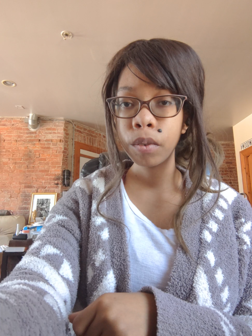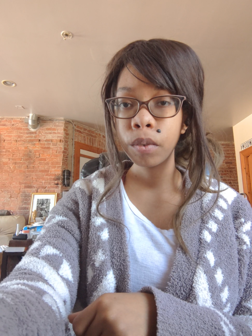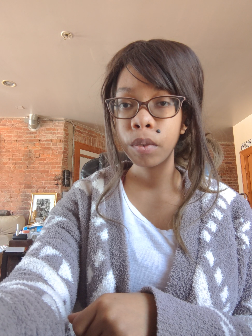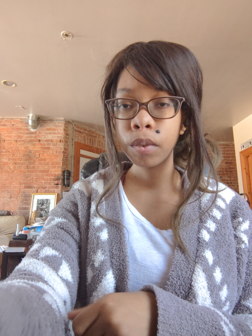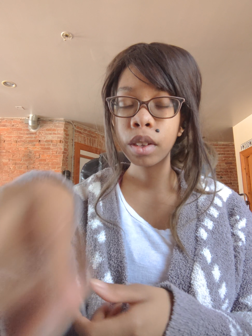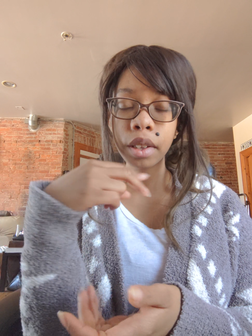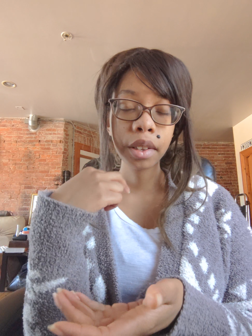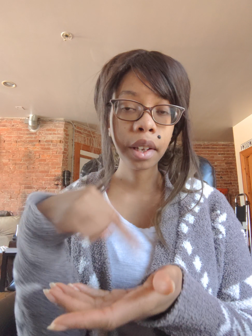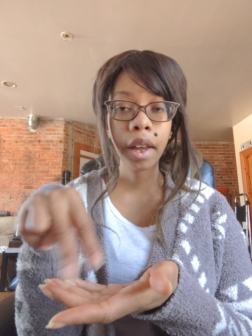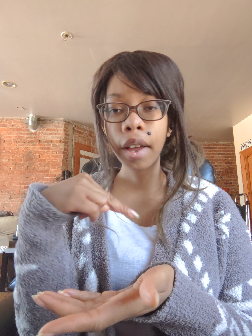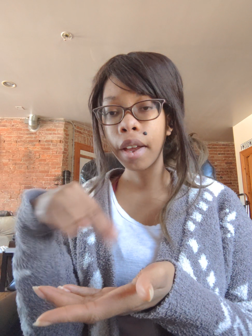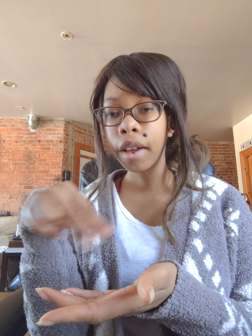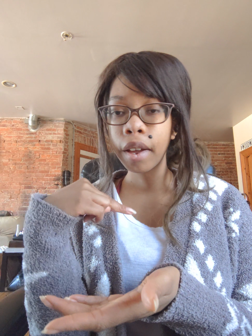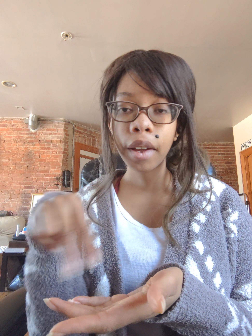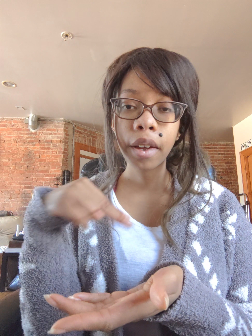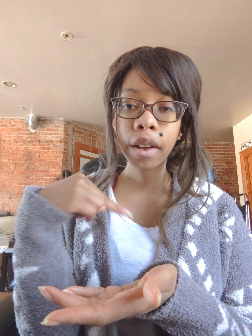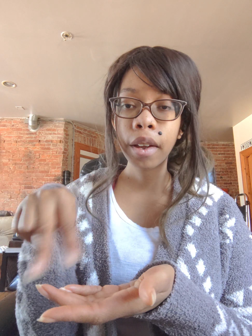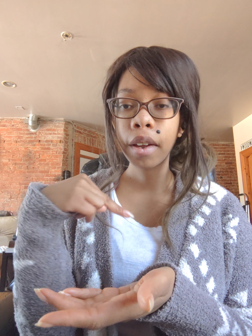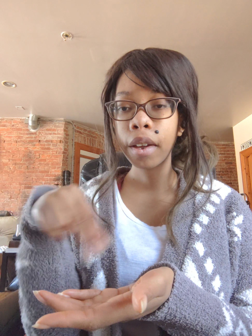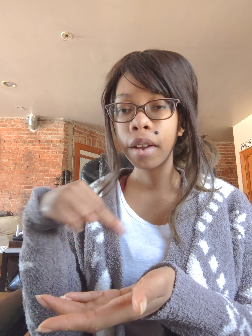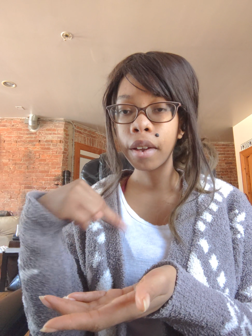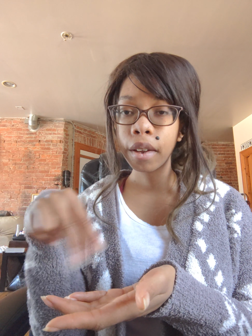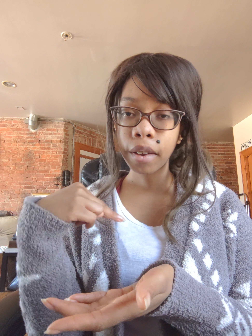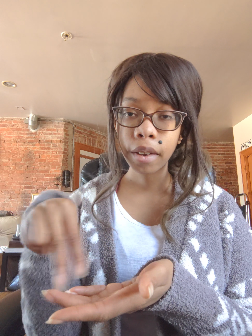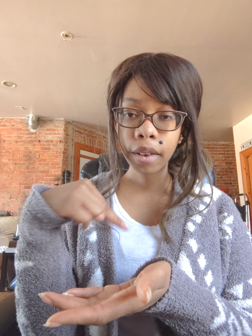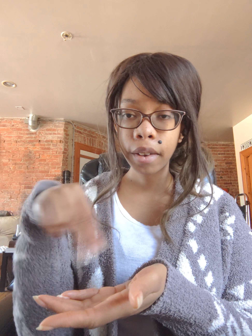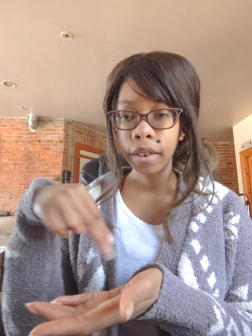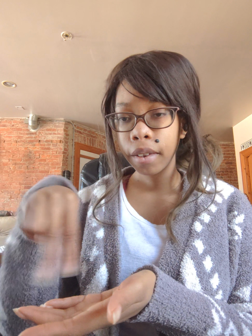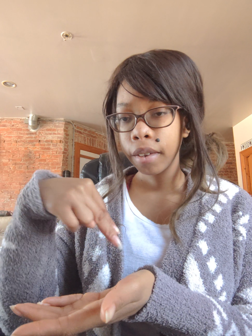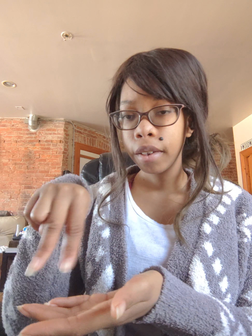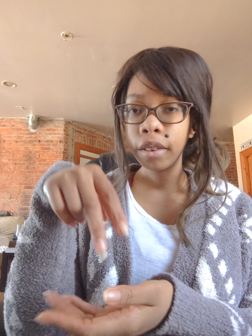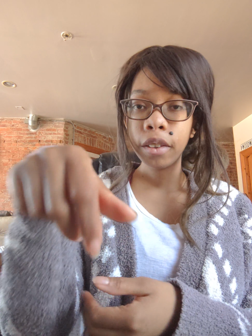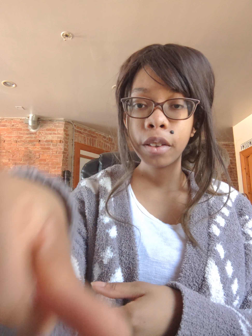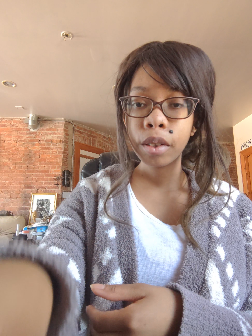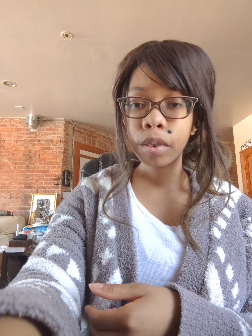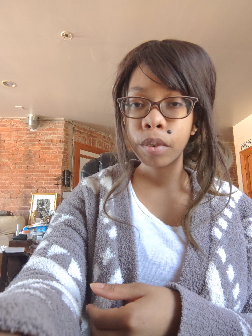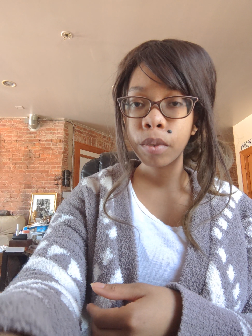dance